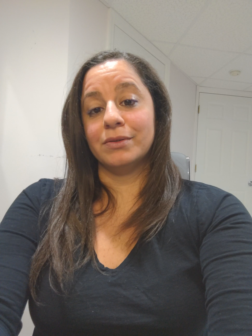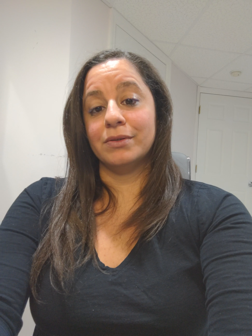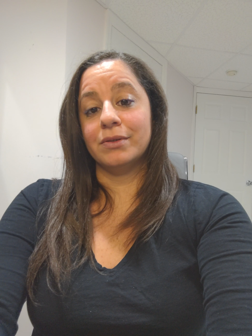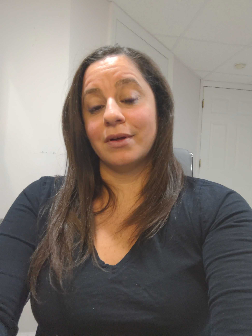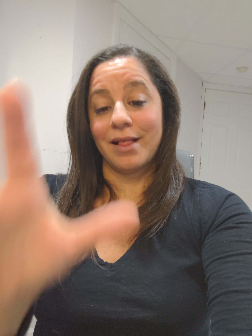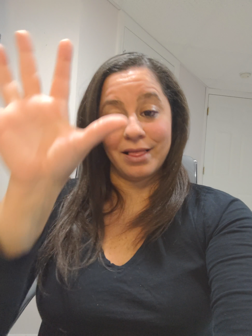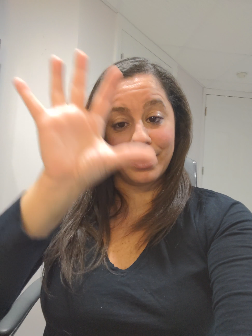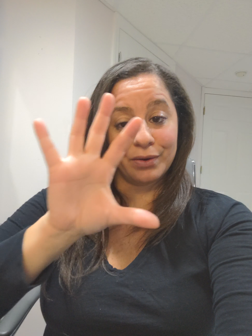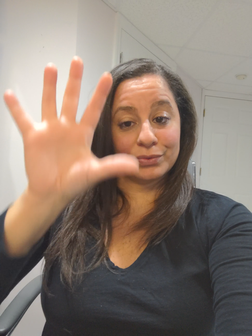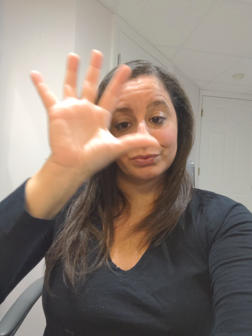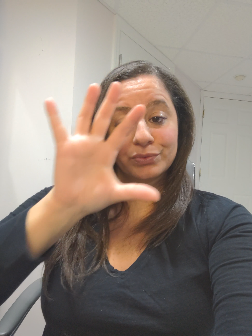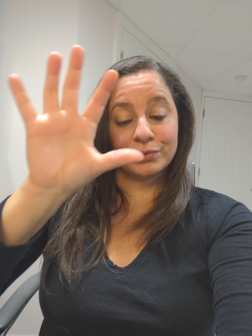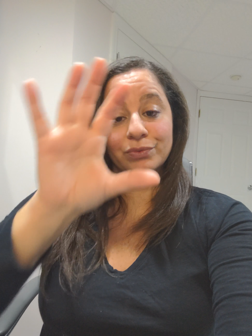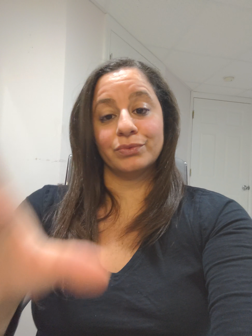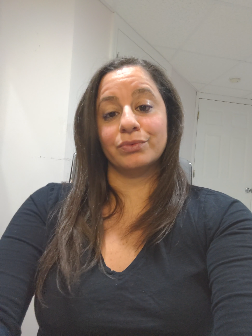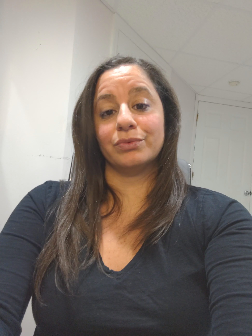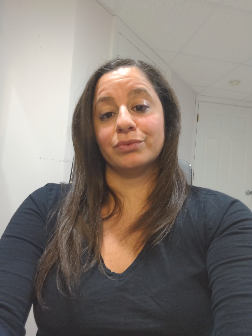cloud